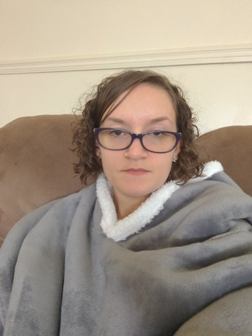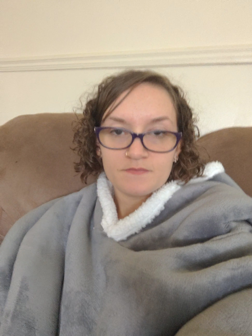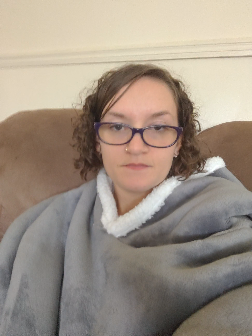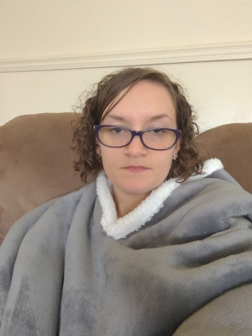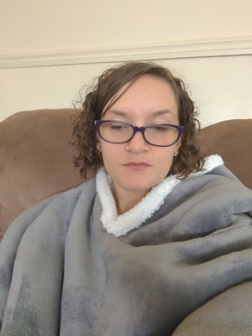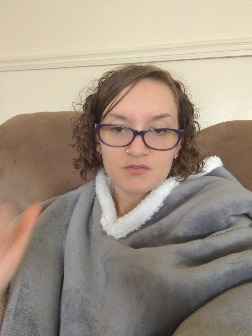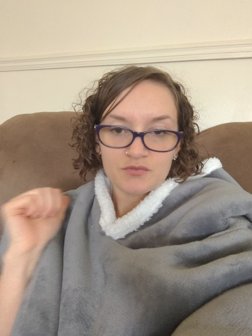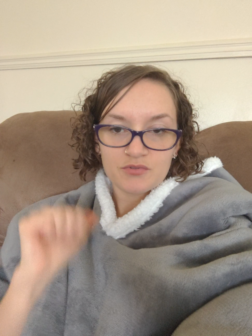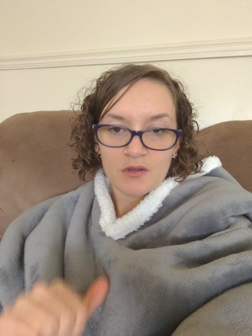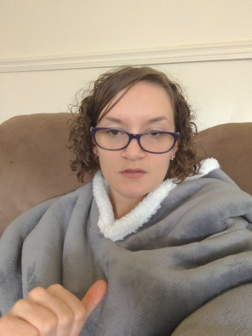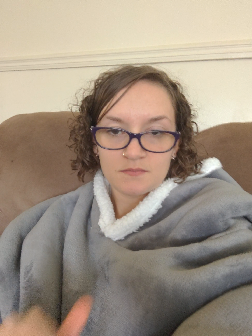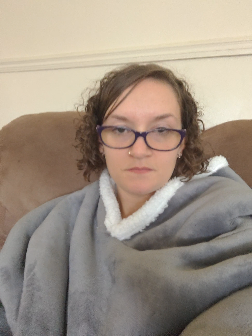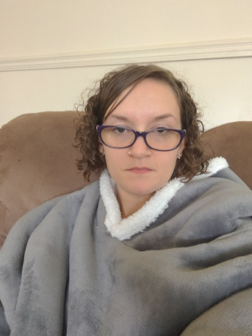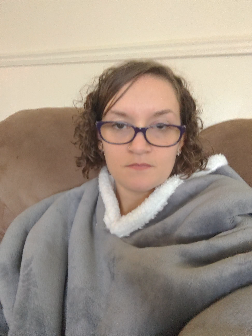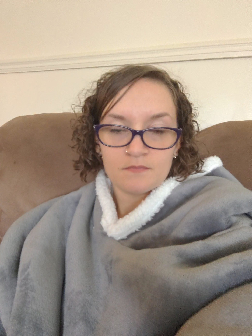jacket